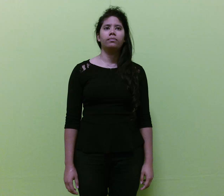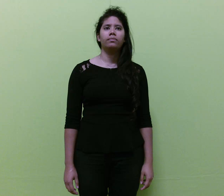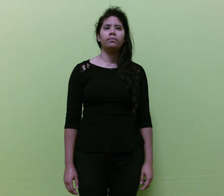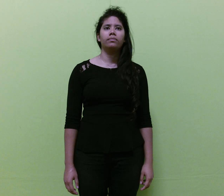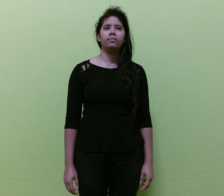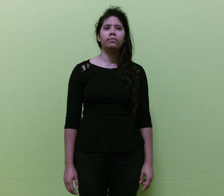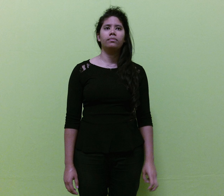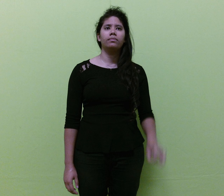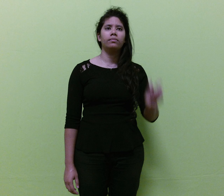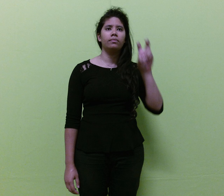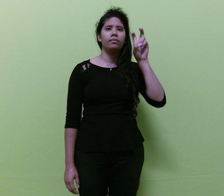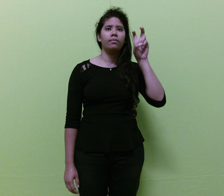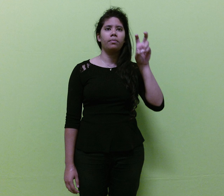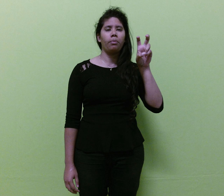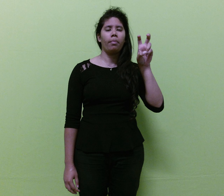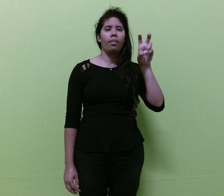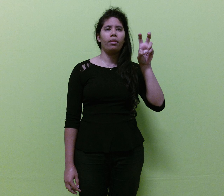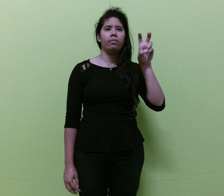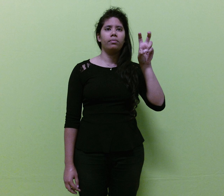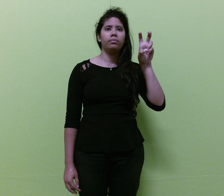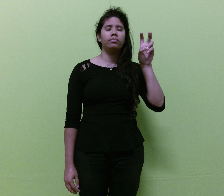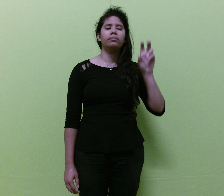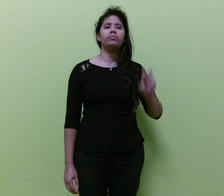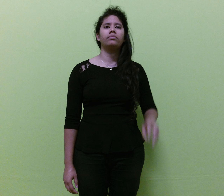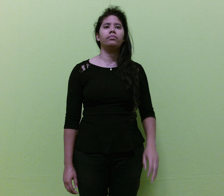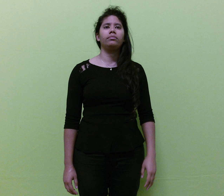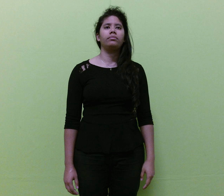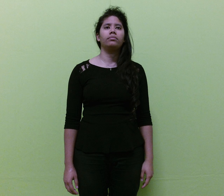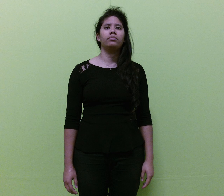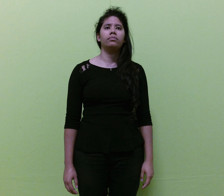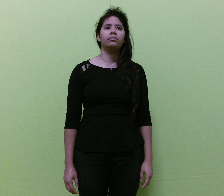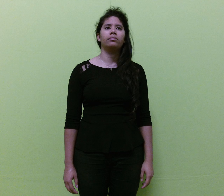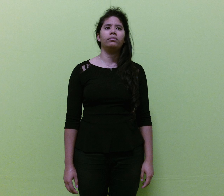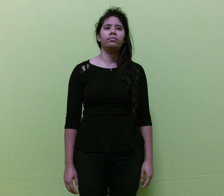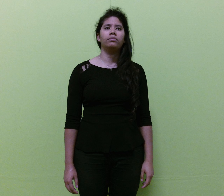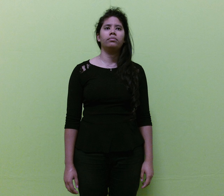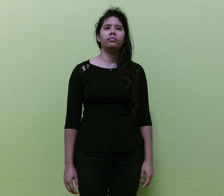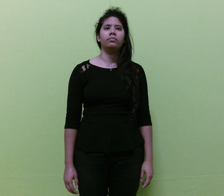cinco